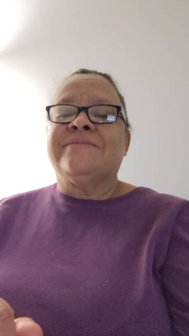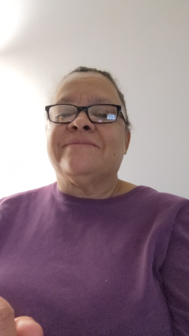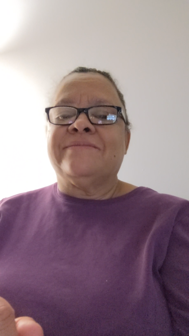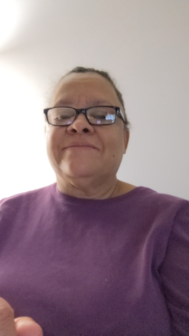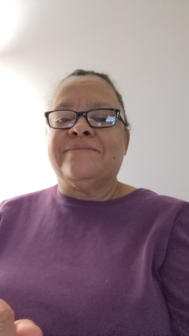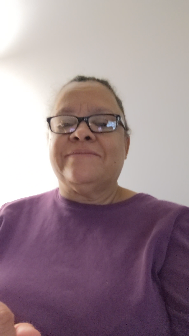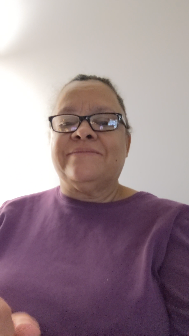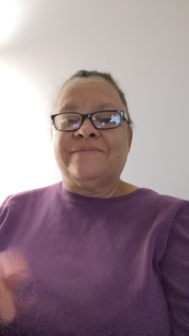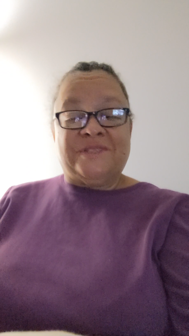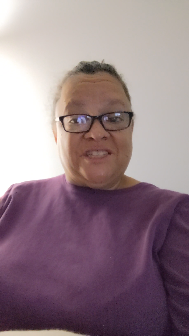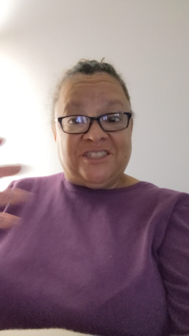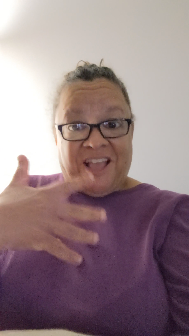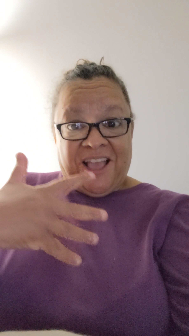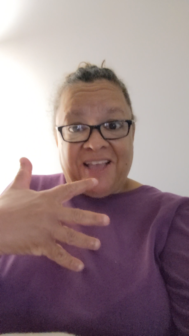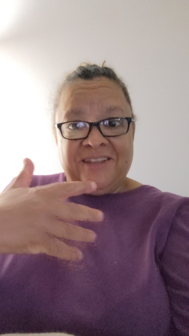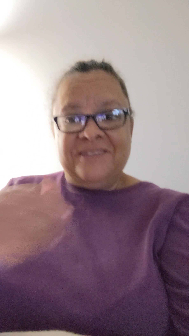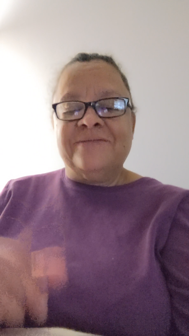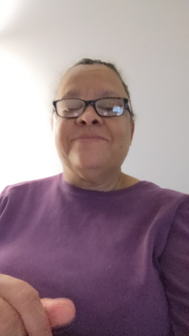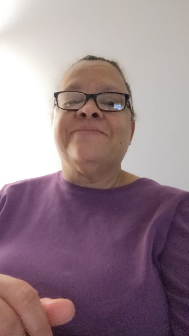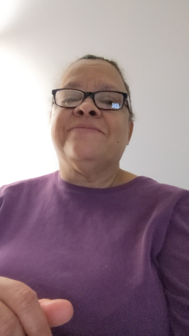scared